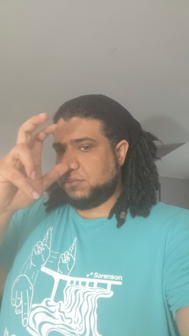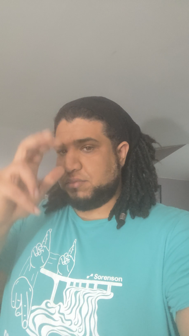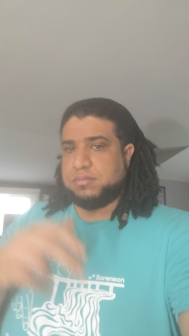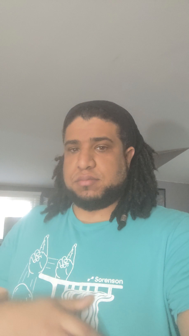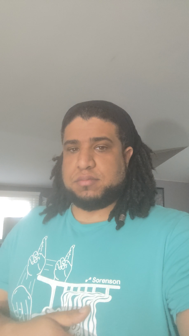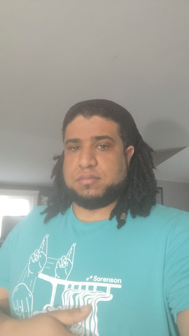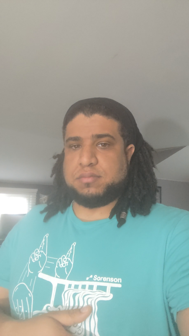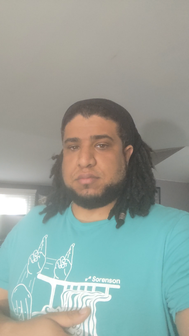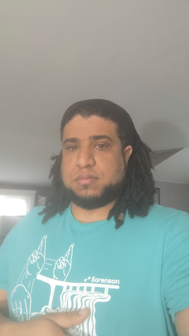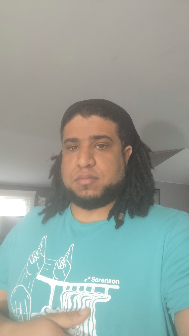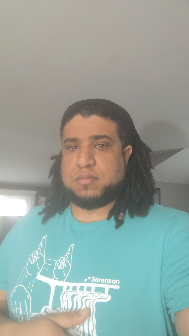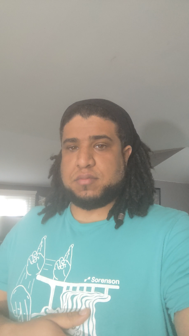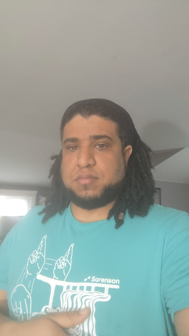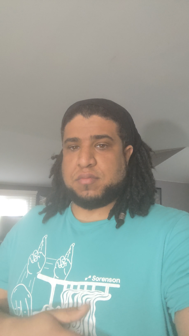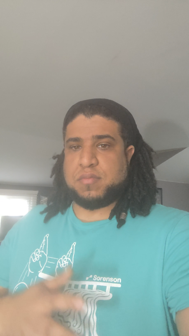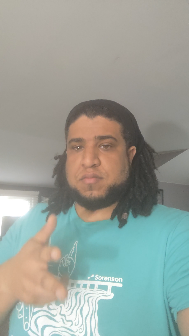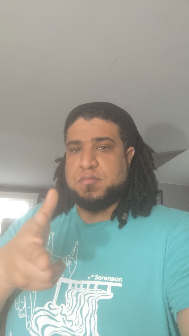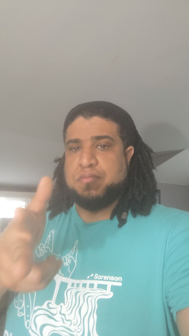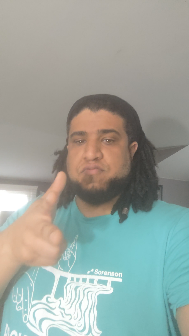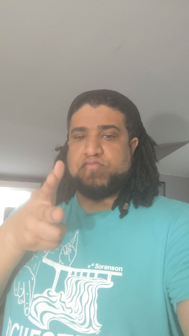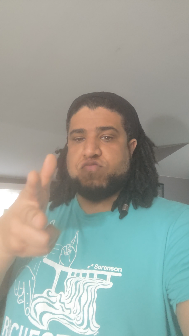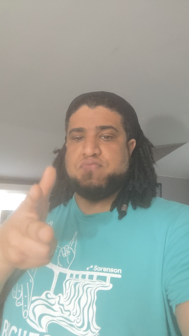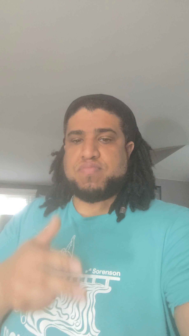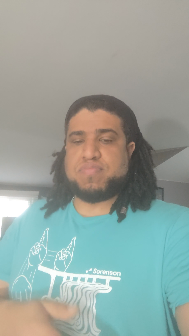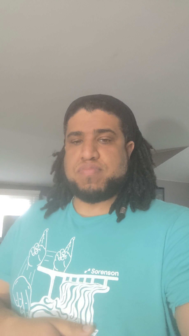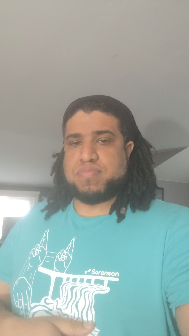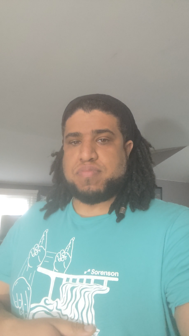garage